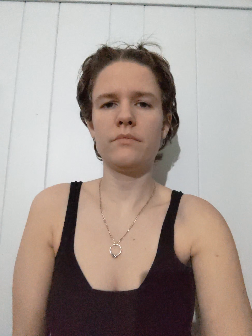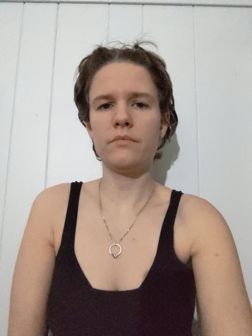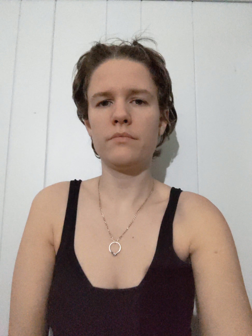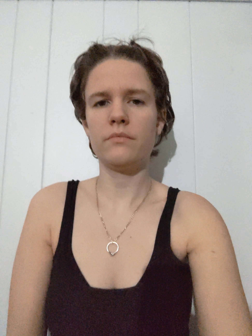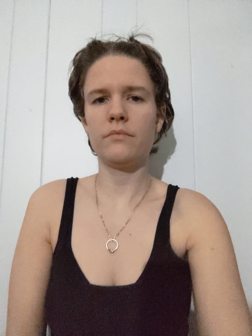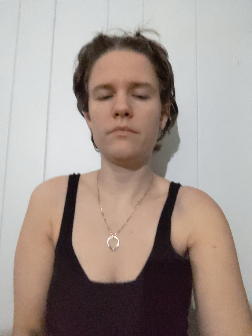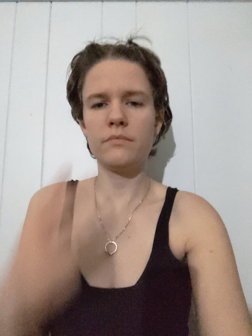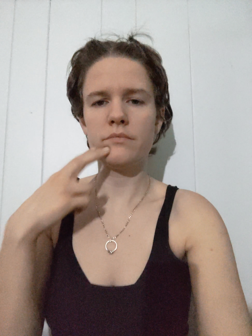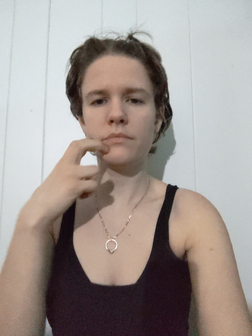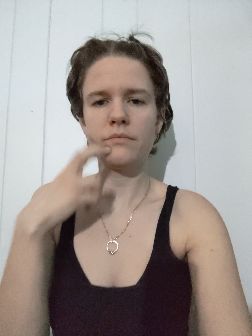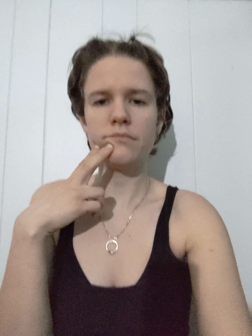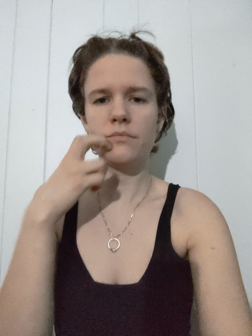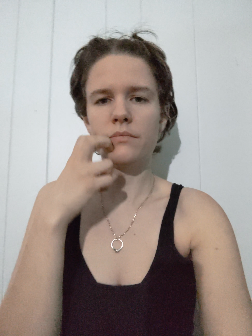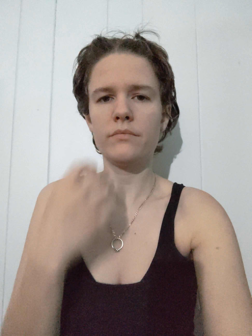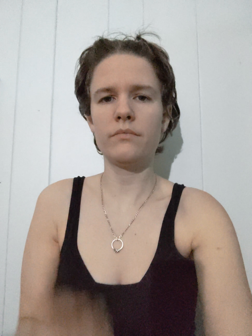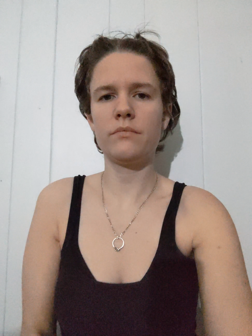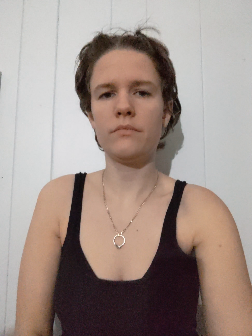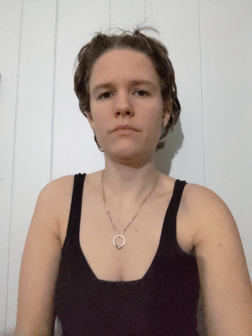gum